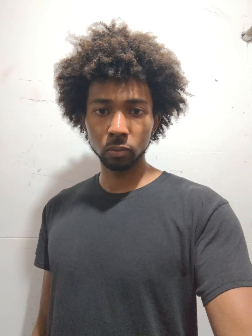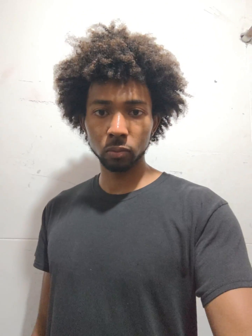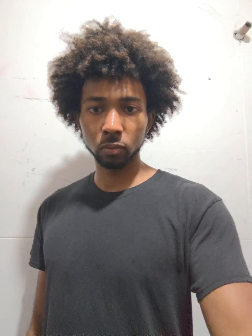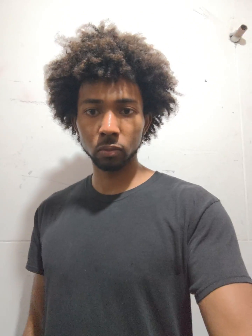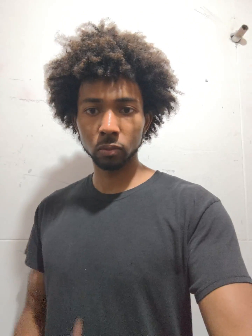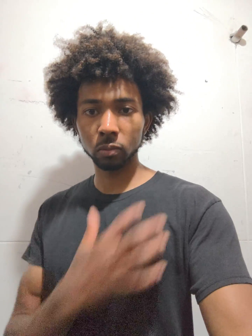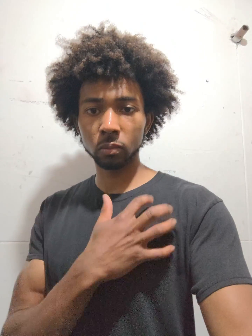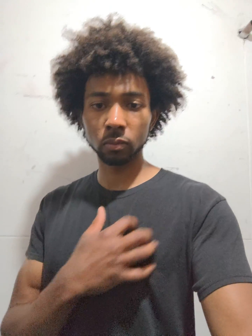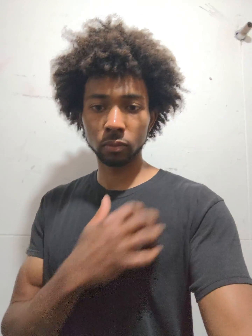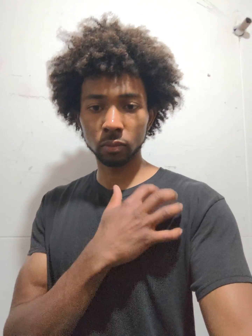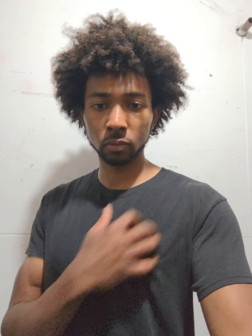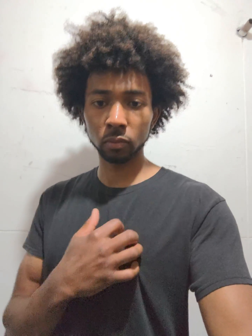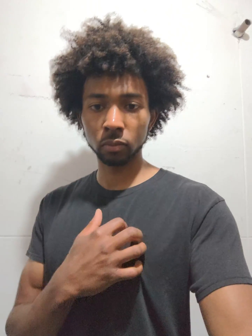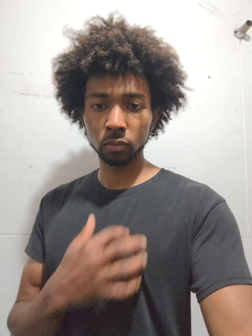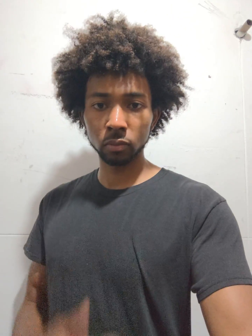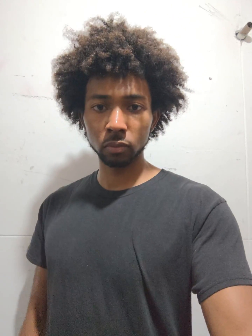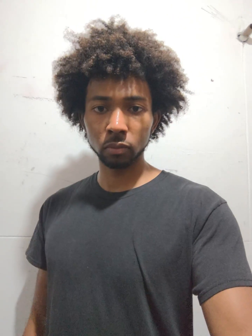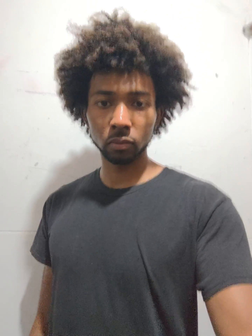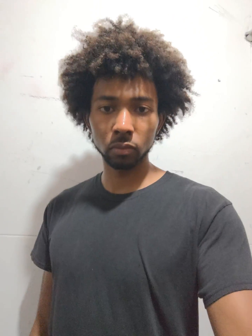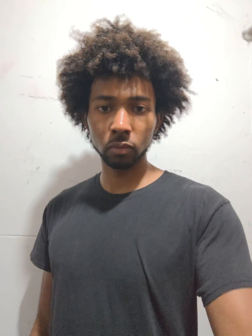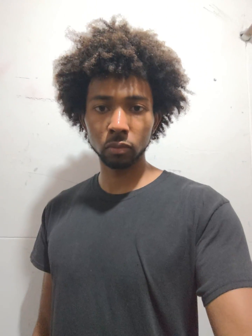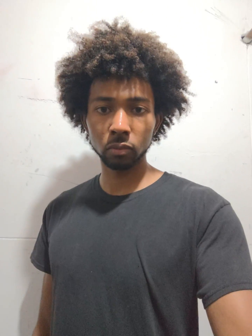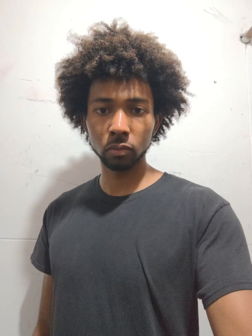bear